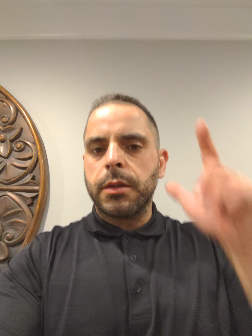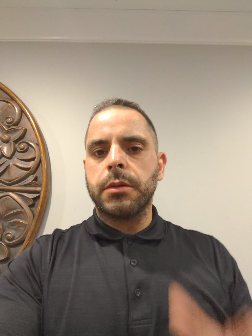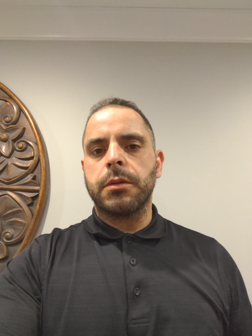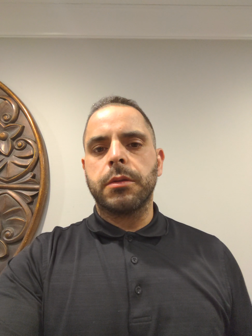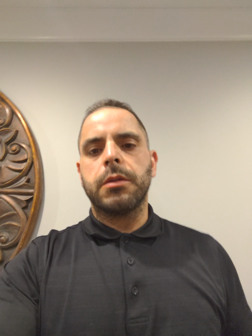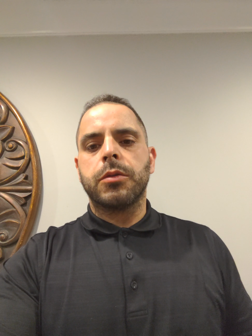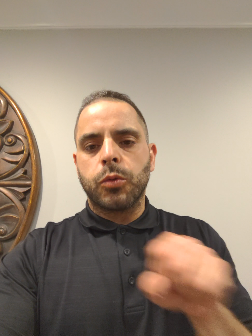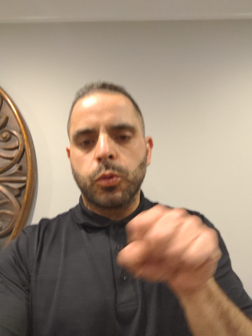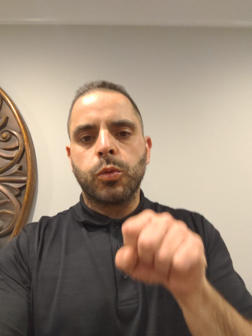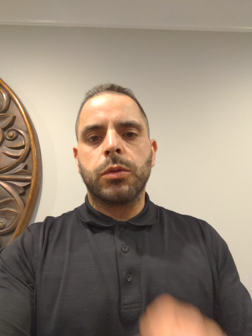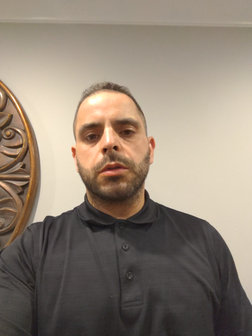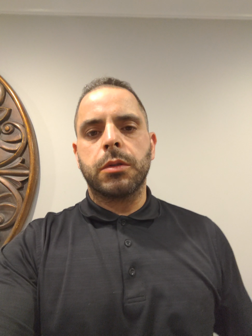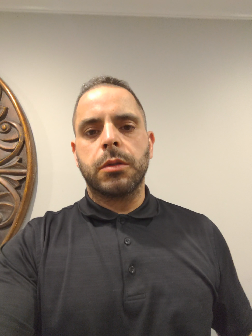shoe